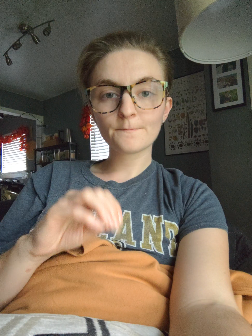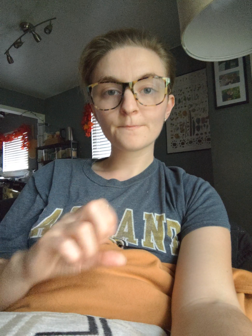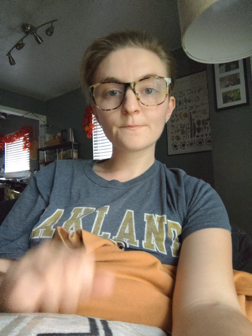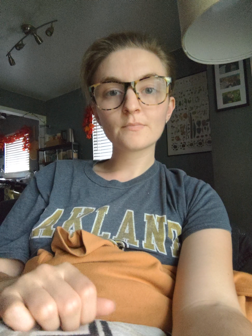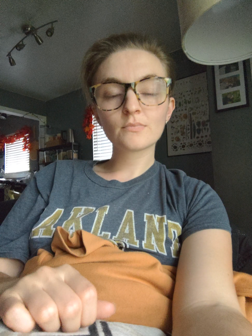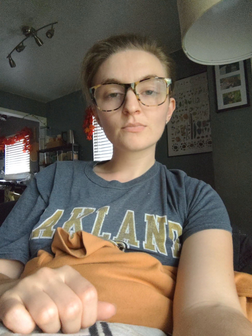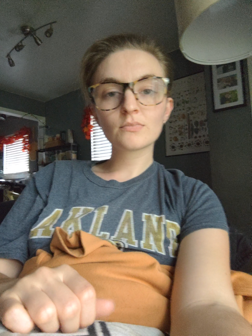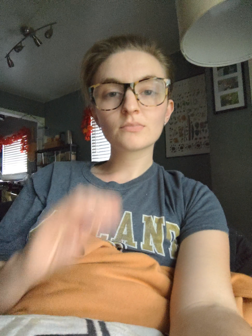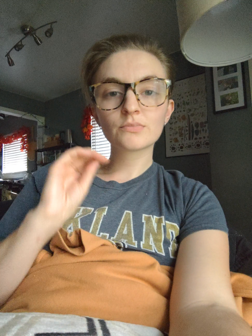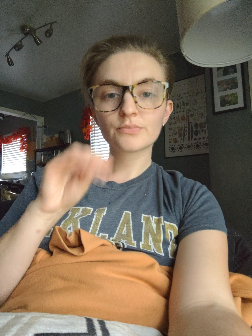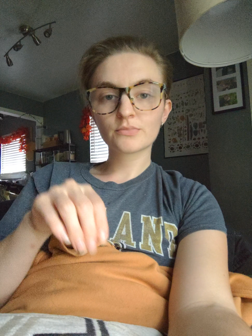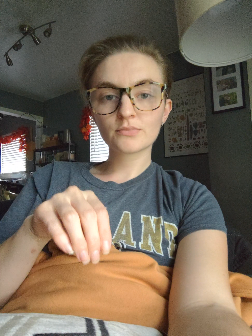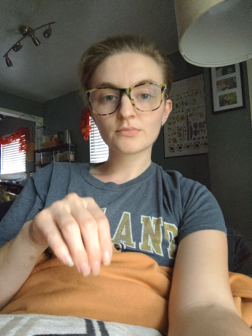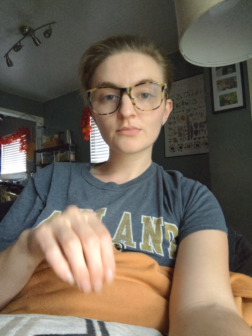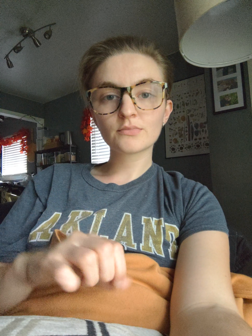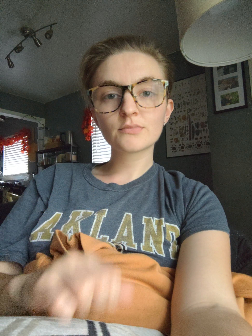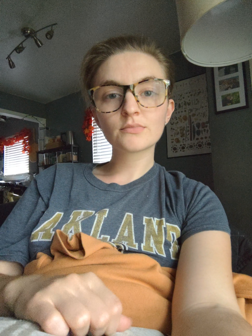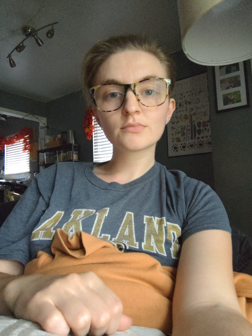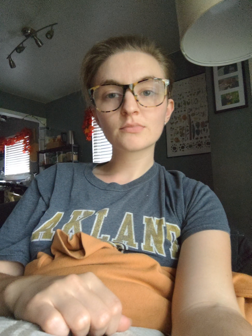put